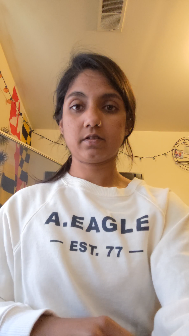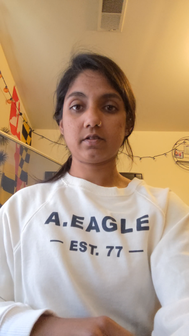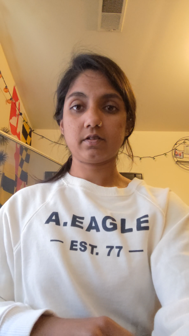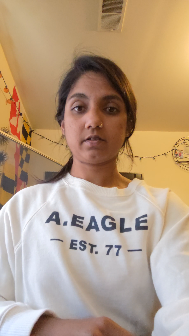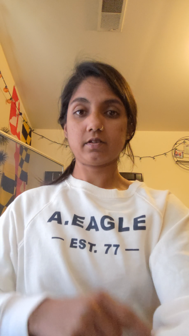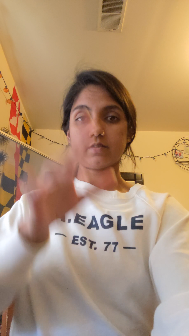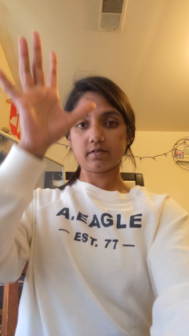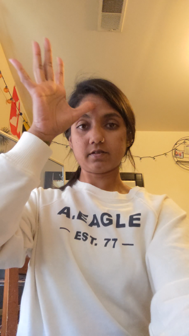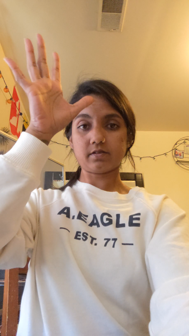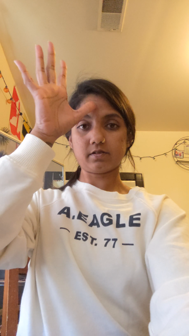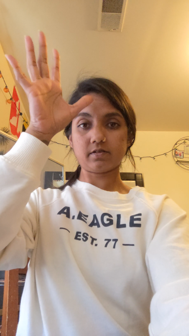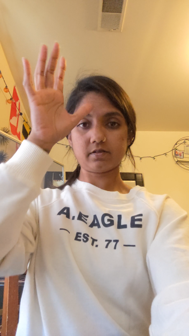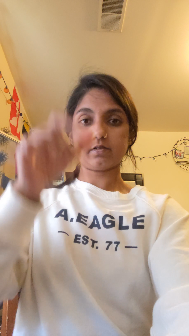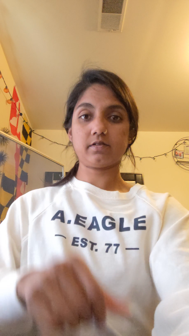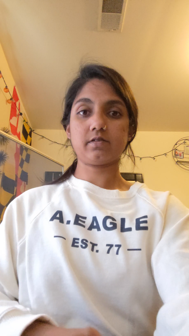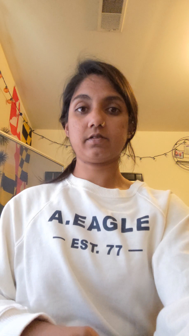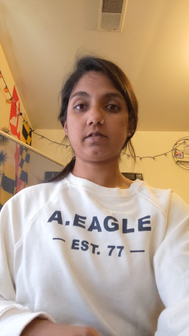daddy